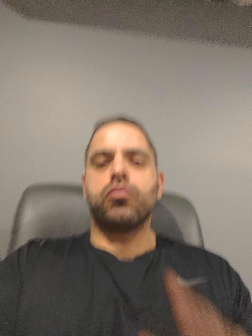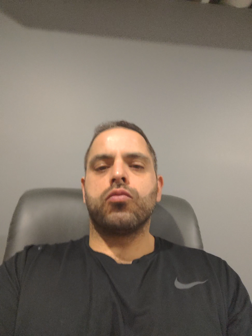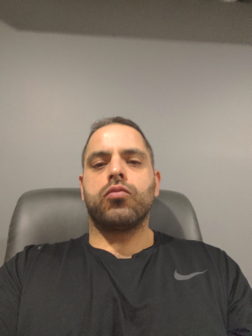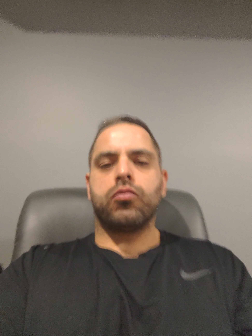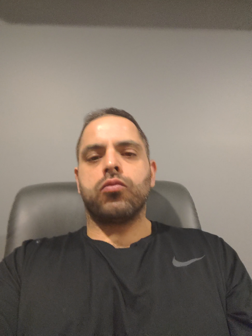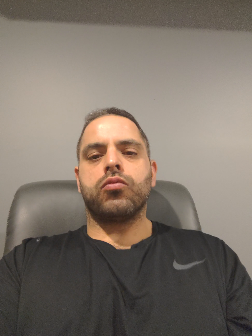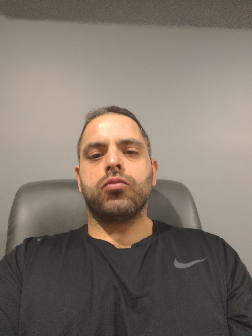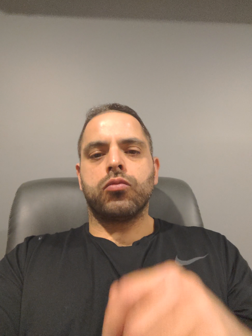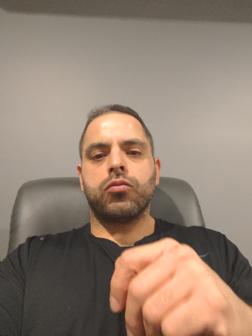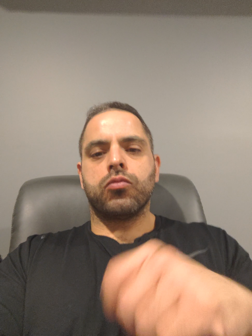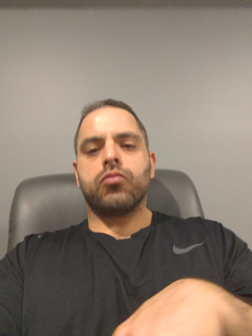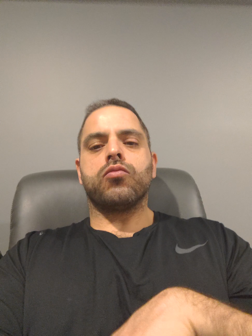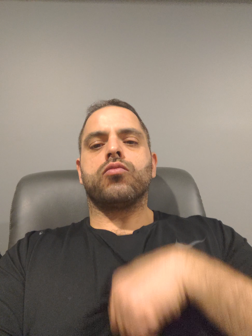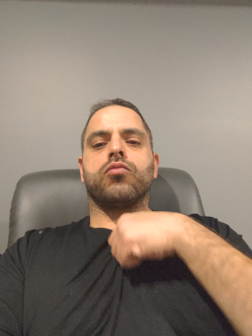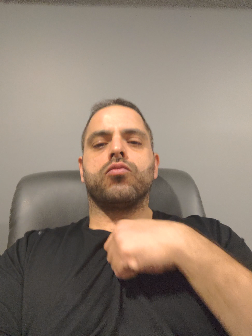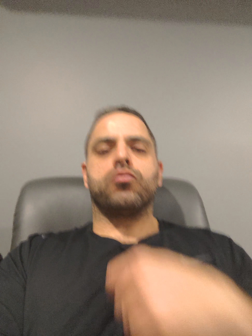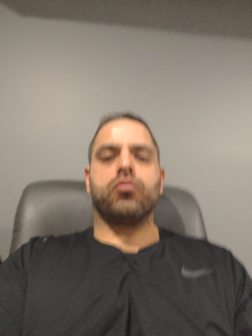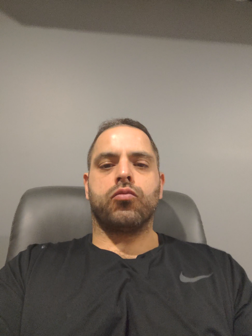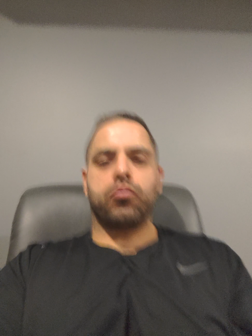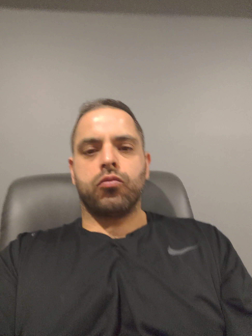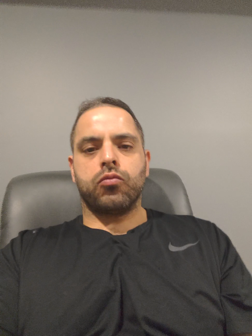zipper